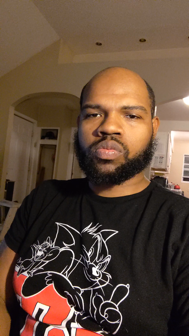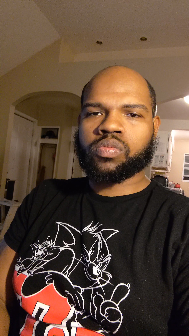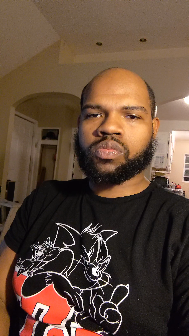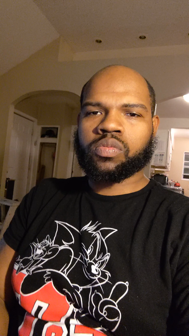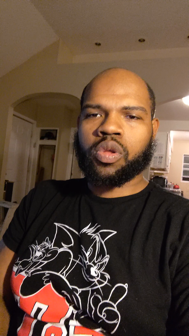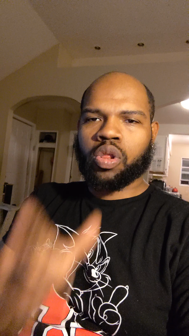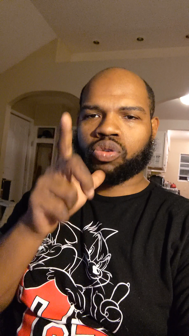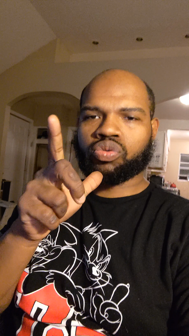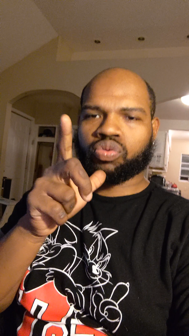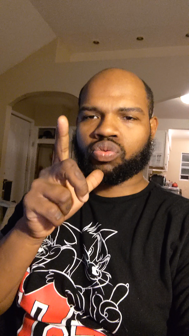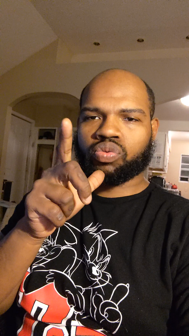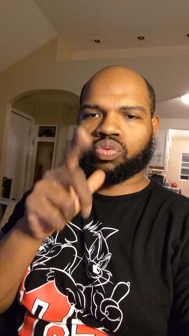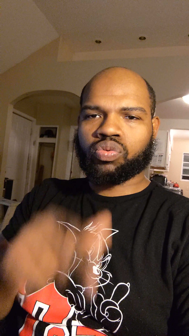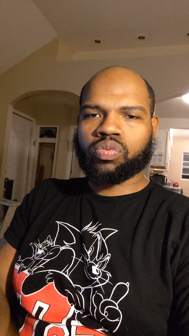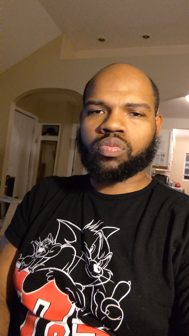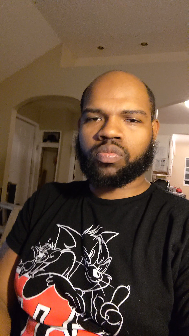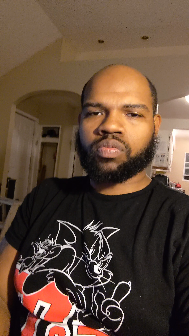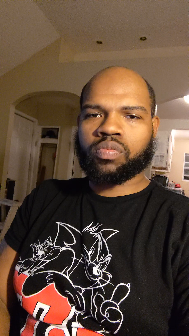lunch